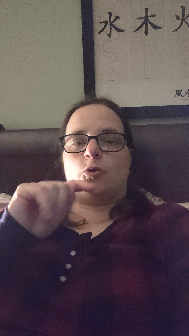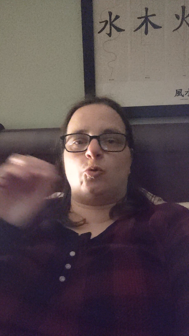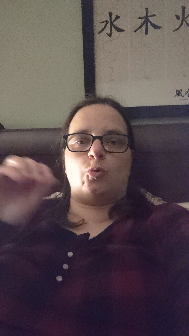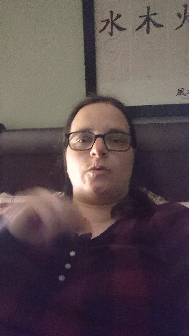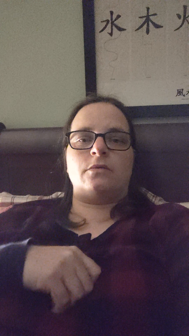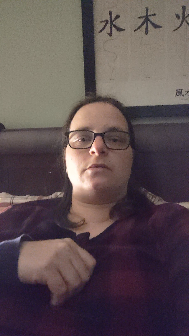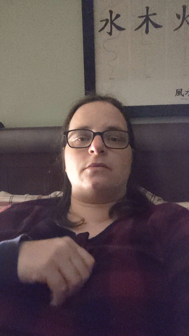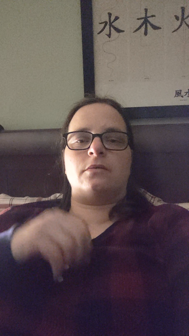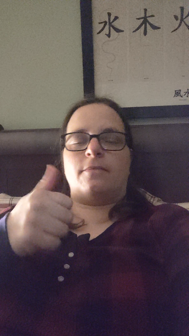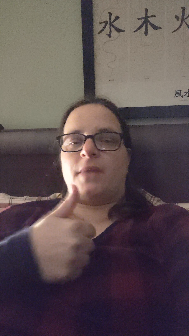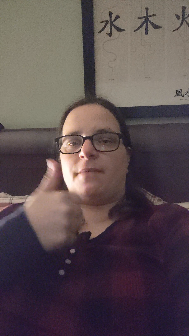basement